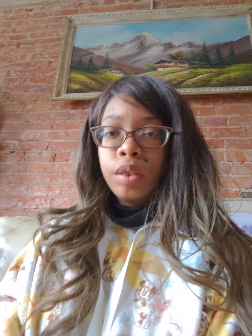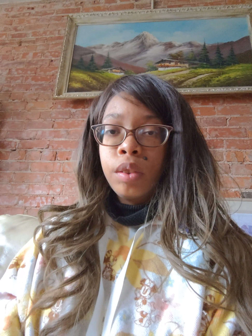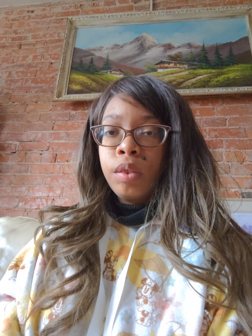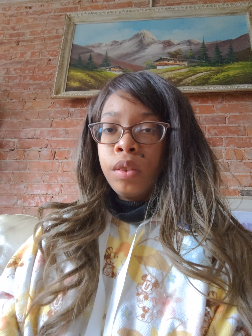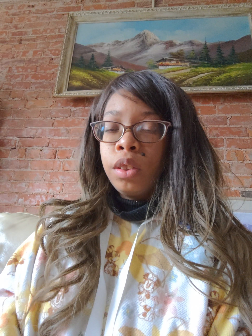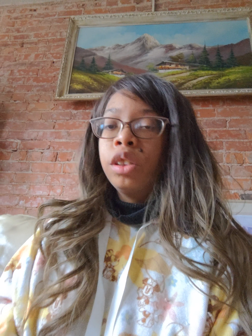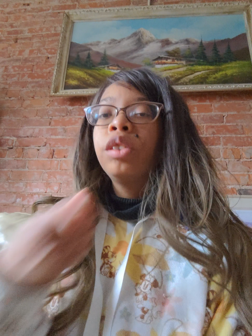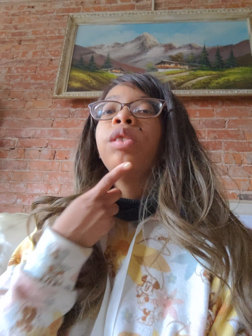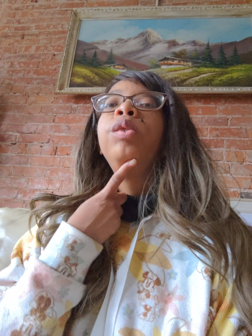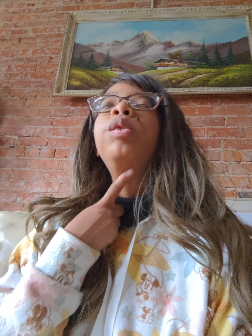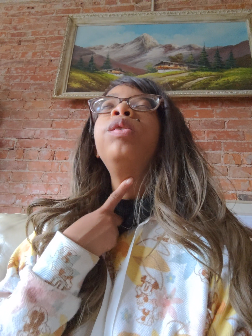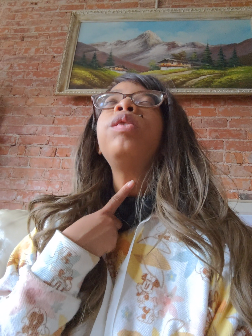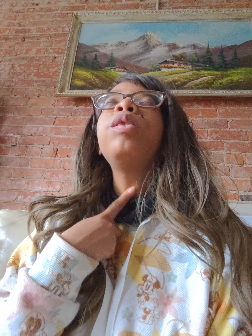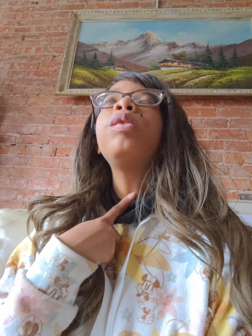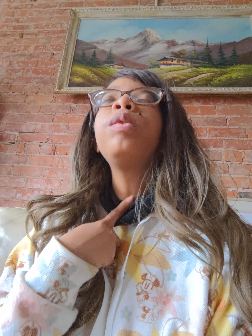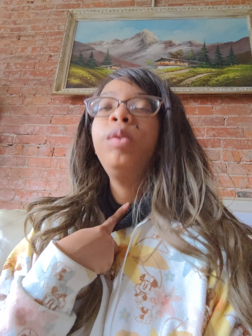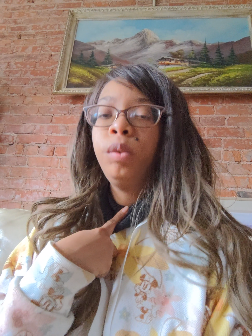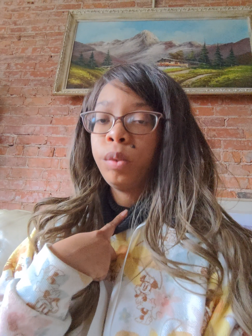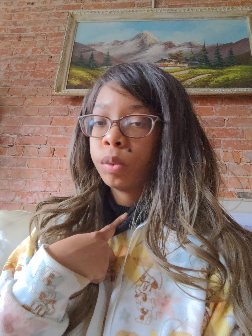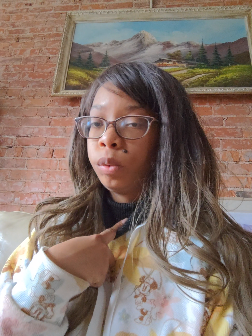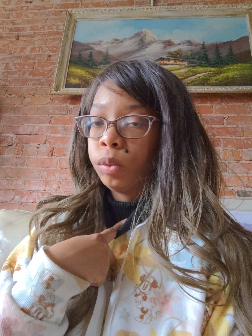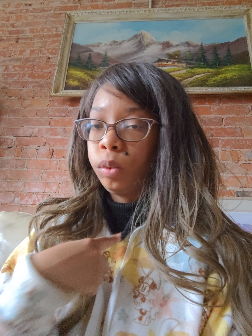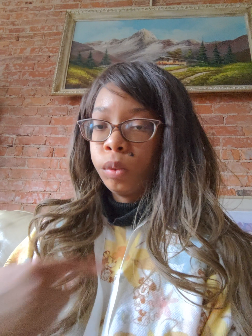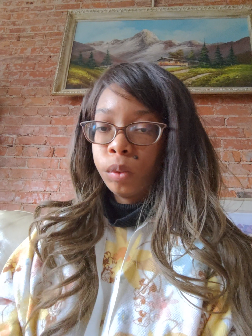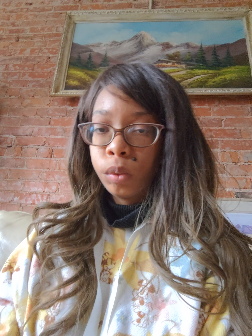thirsty